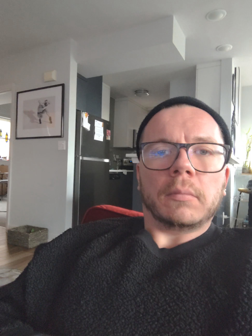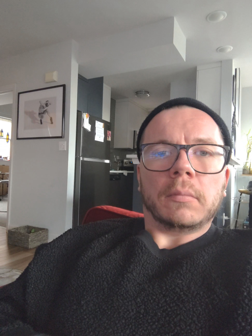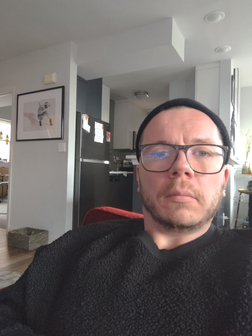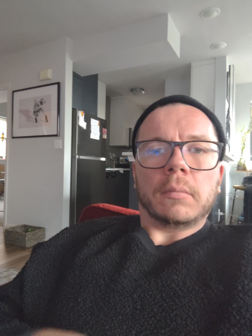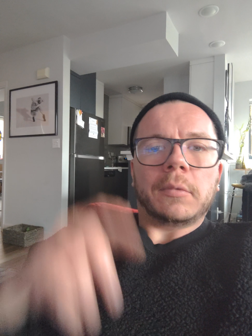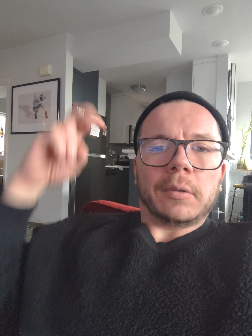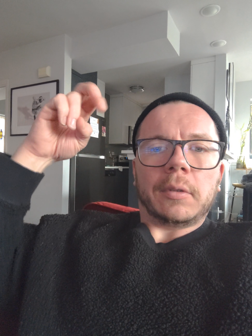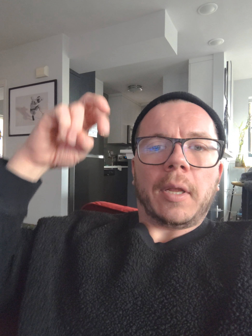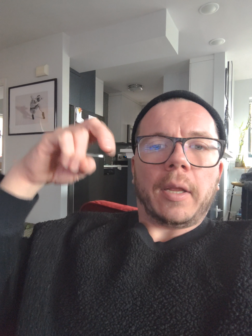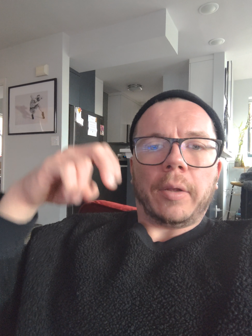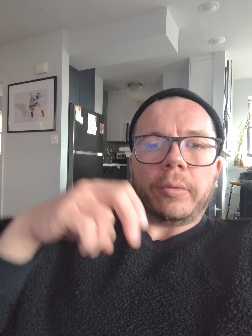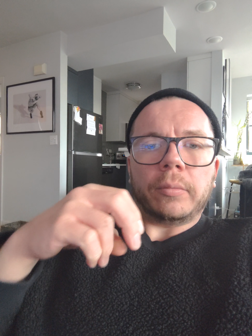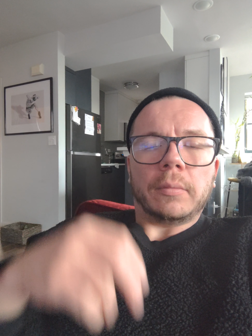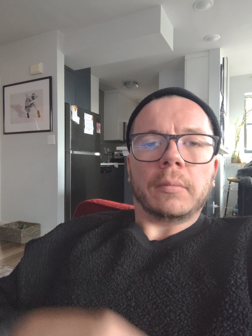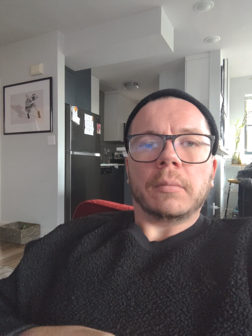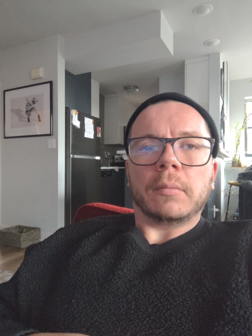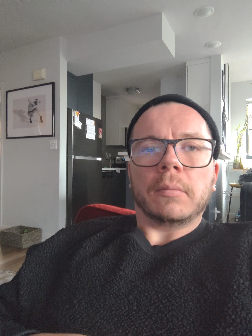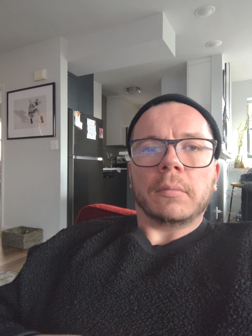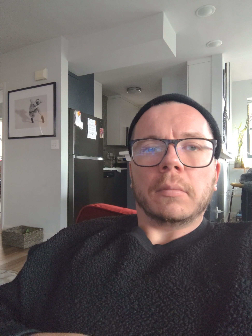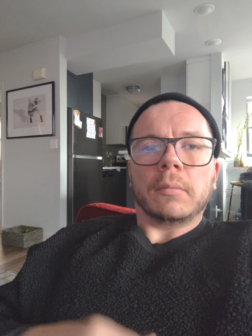stairs